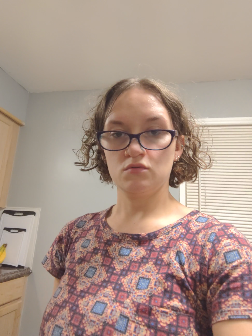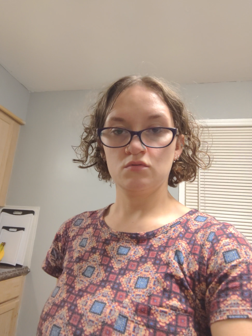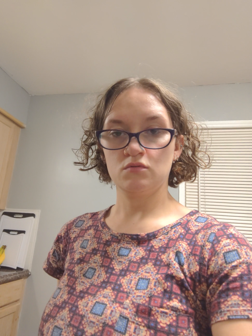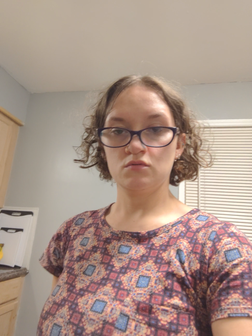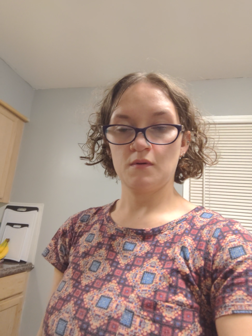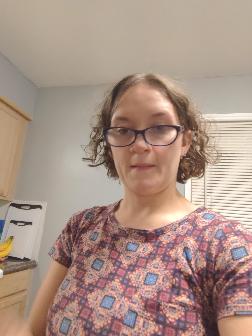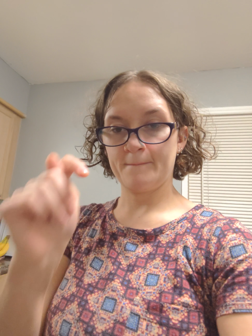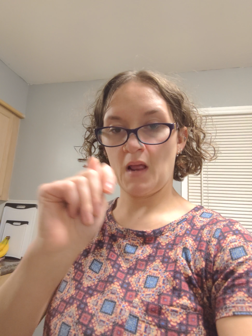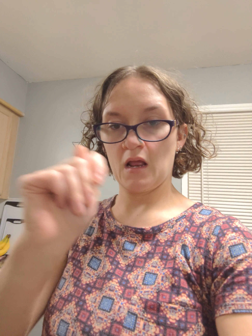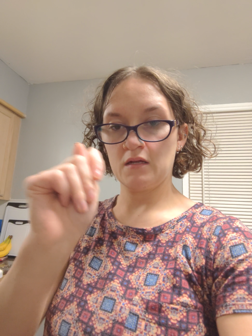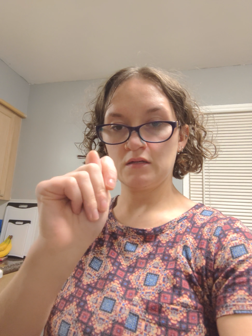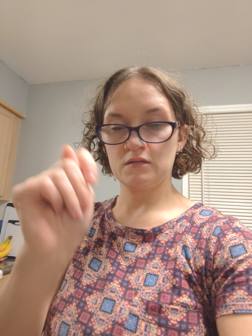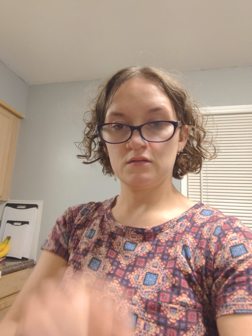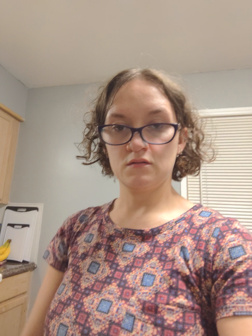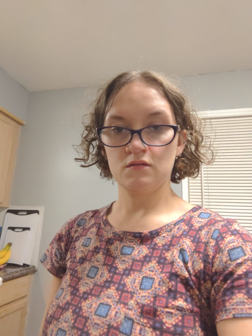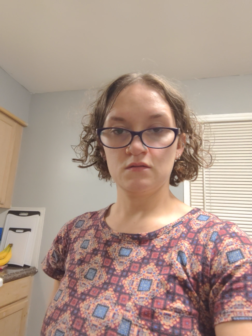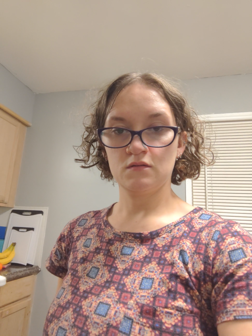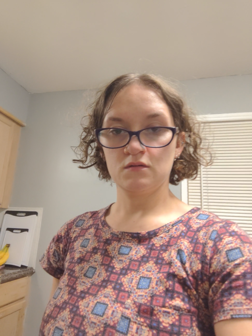potty